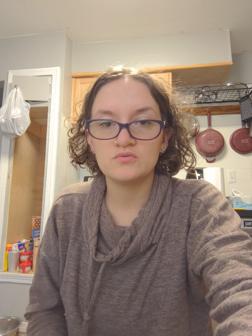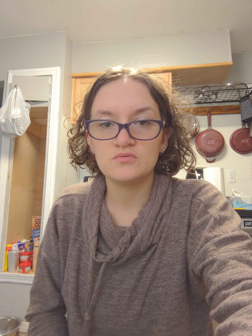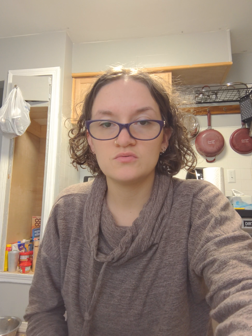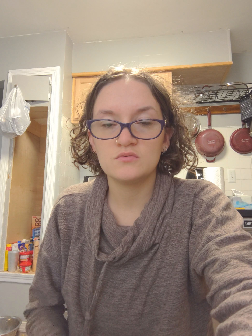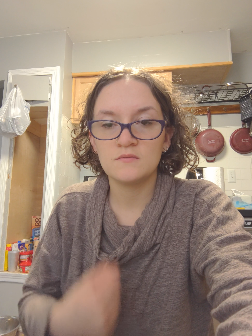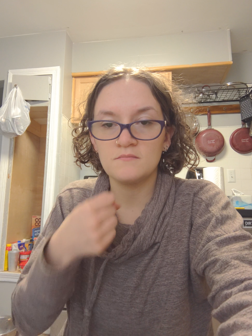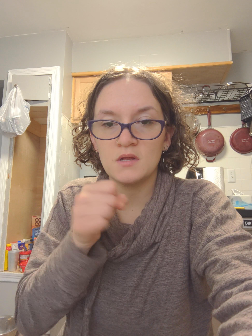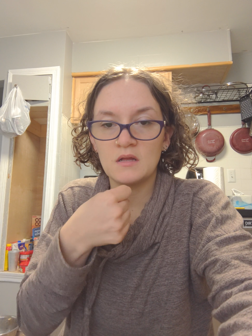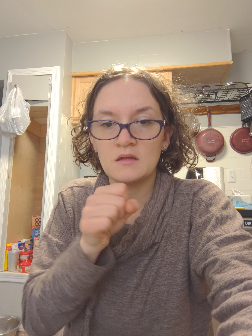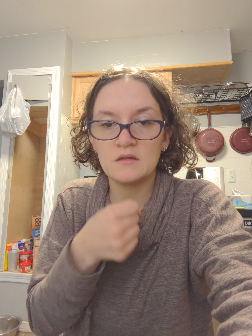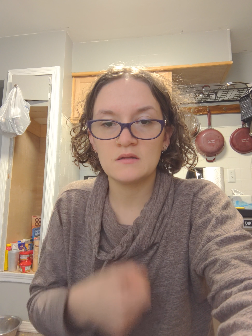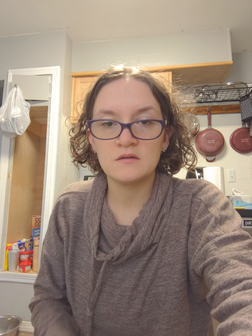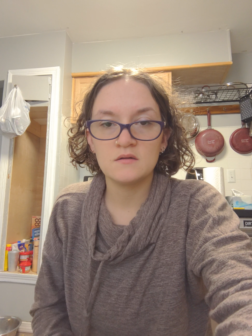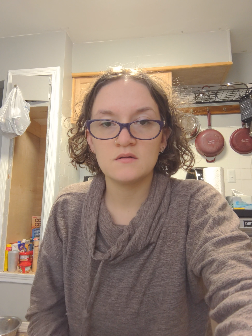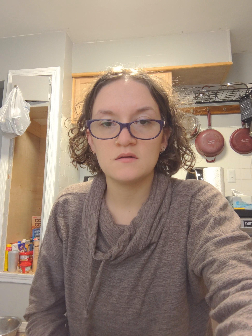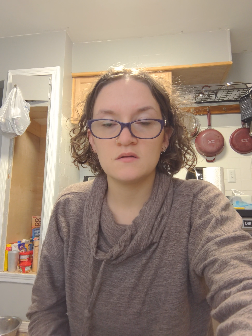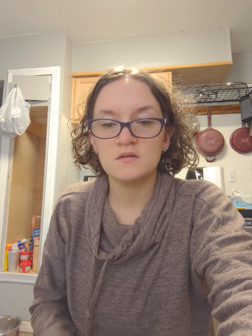make